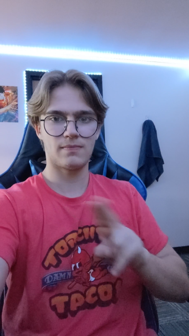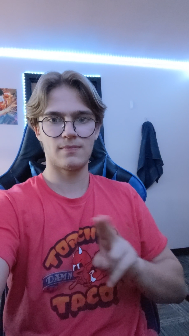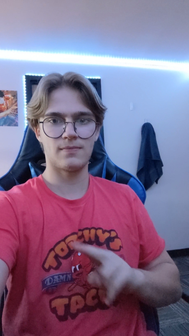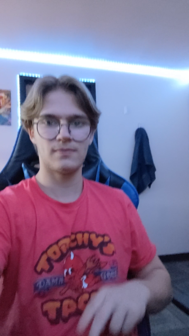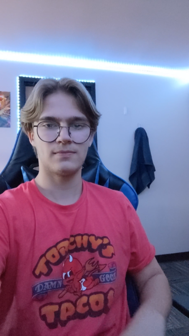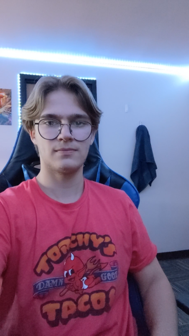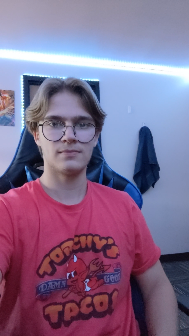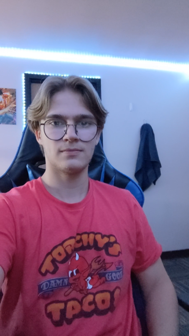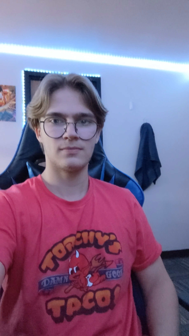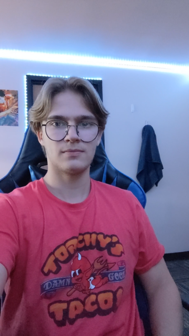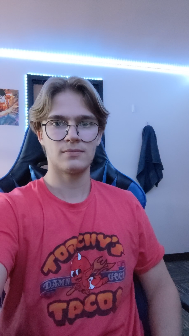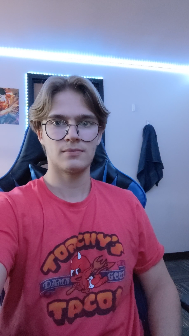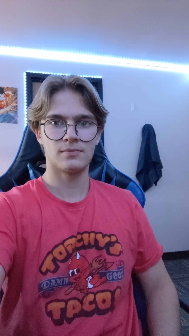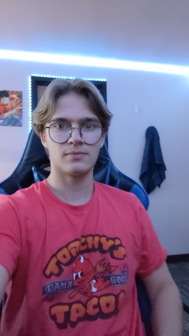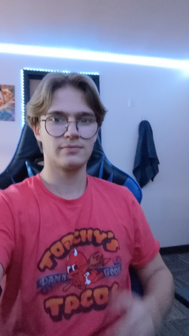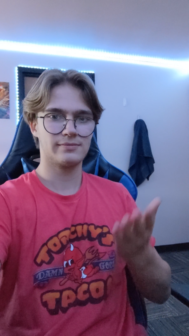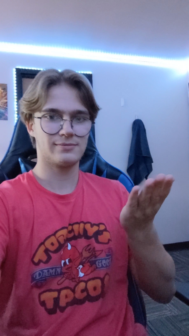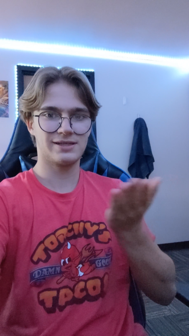bring